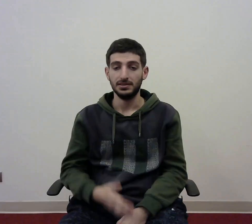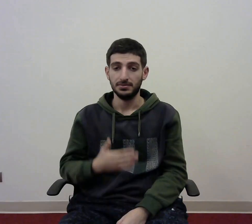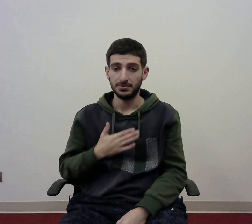mən